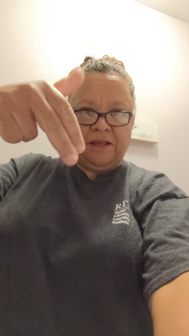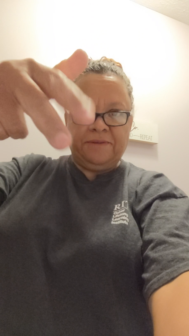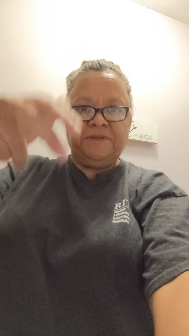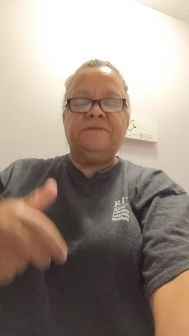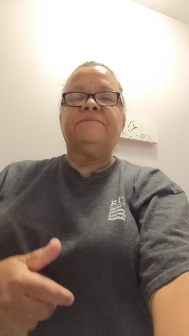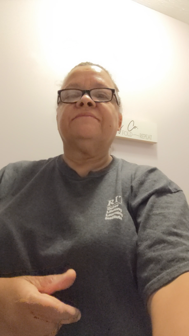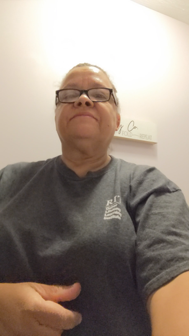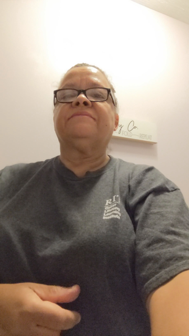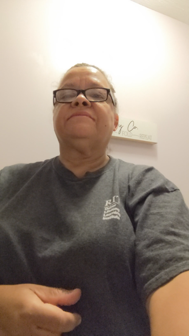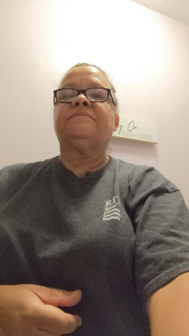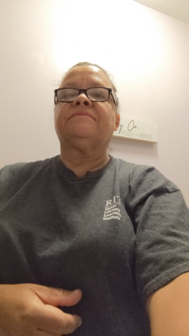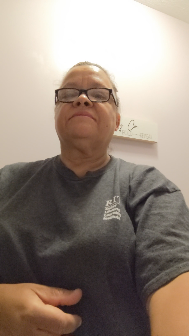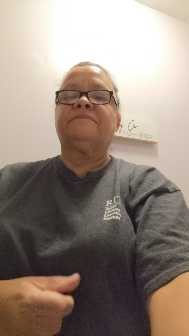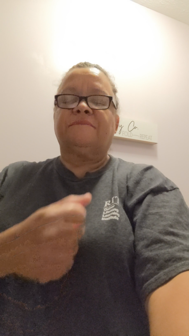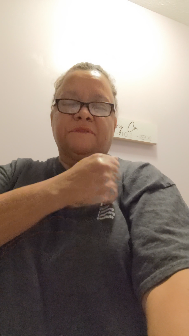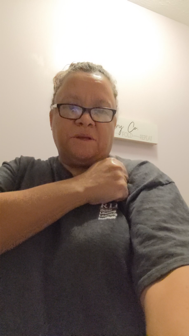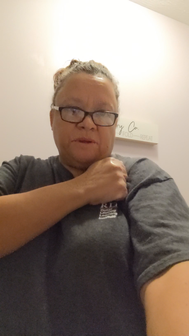hug